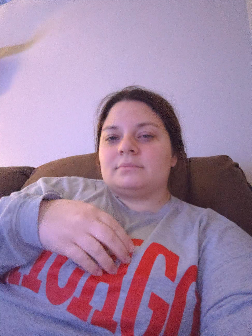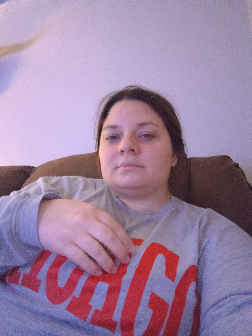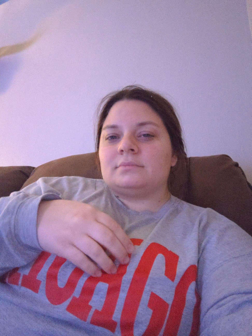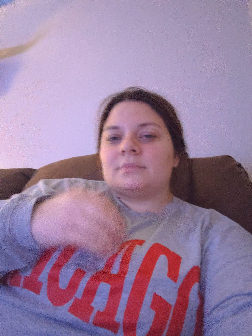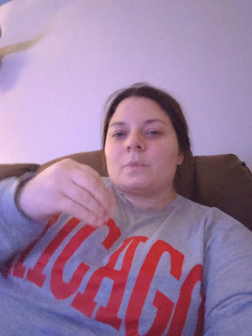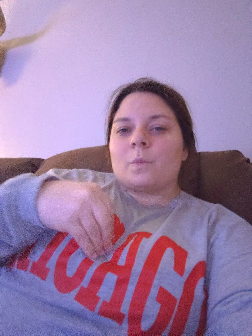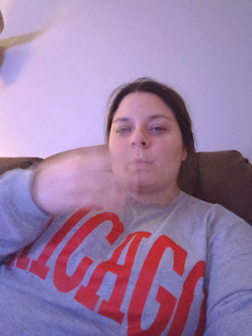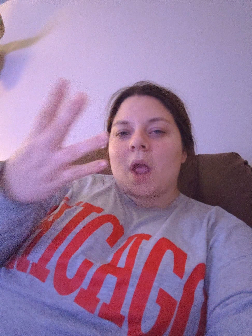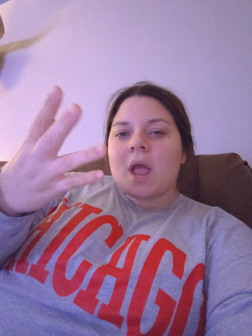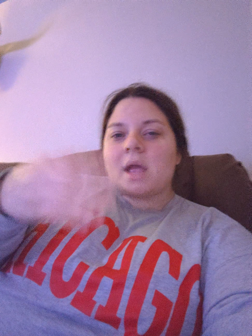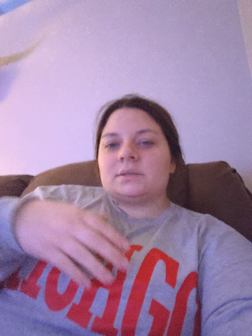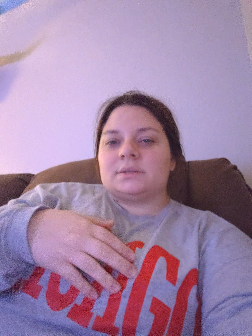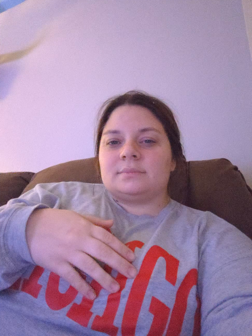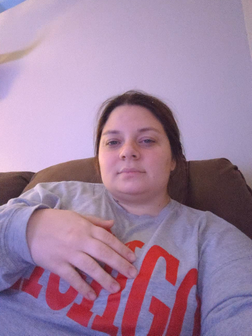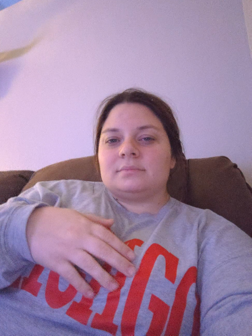white